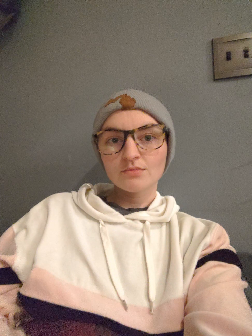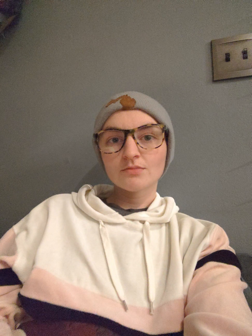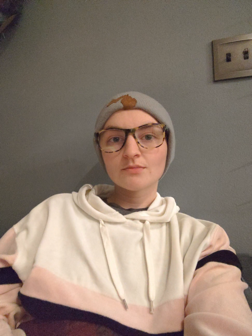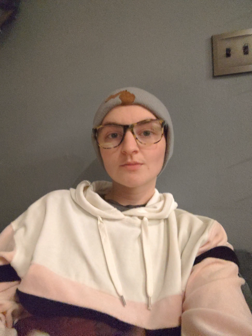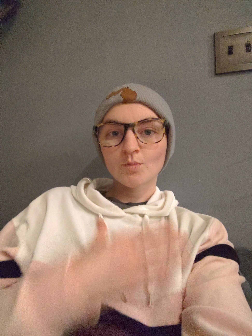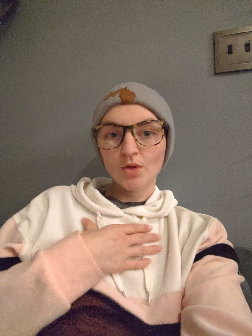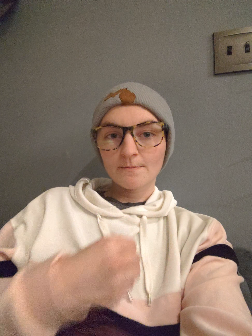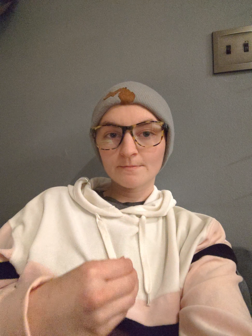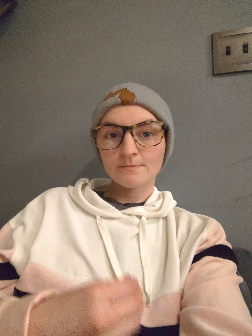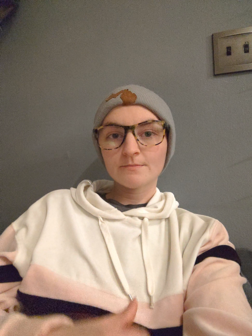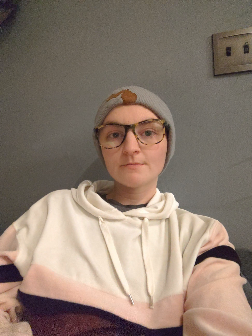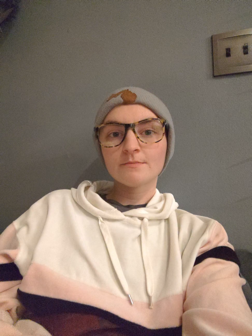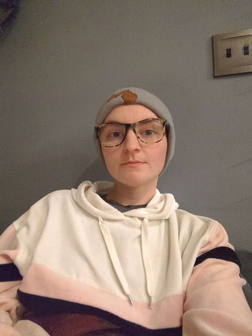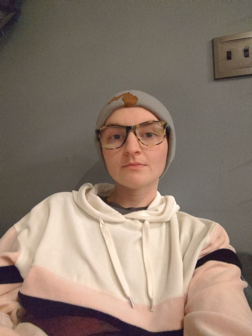white